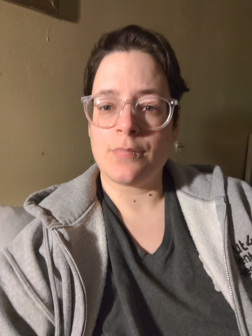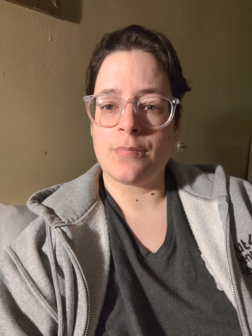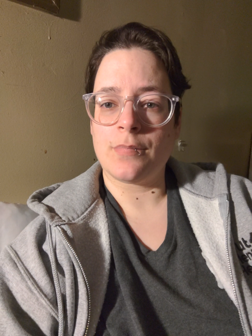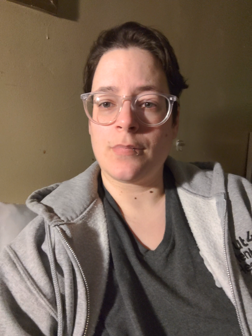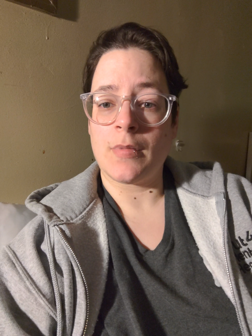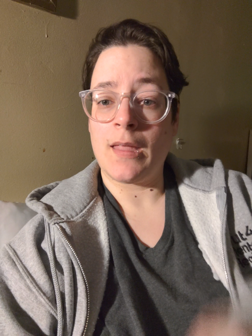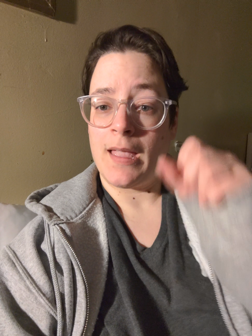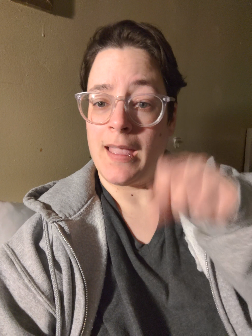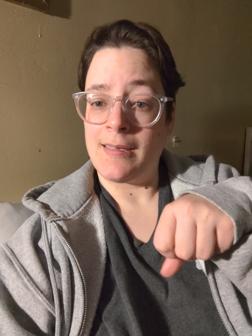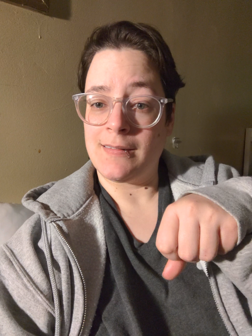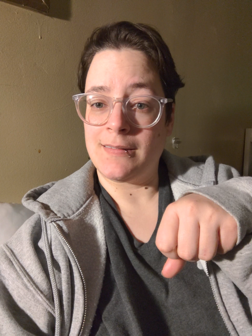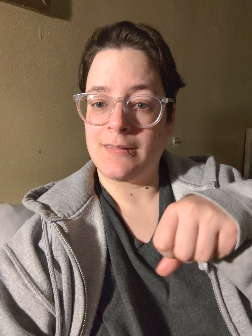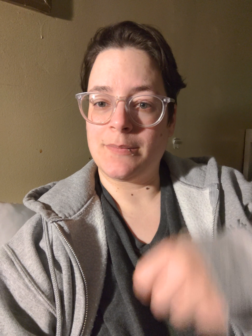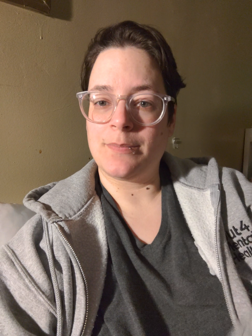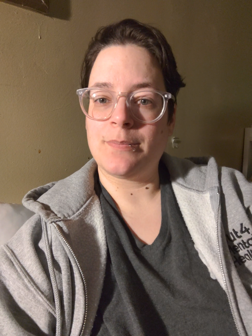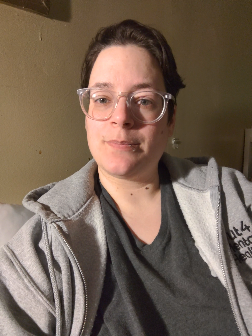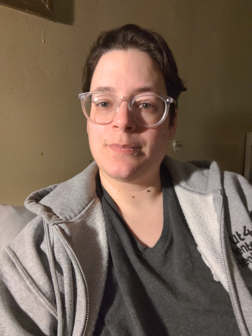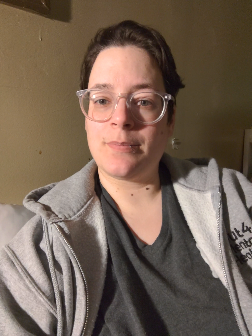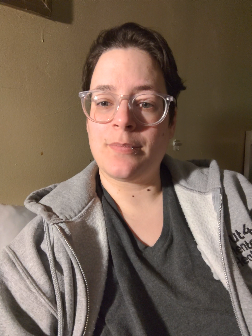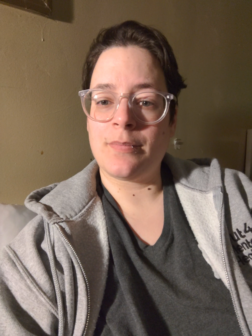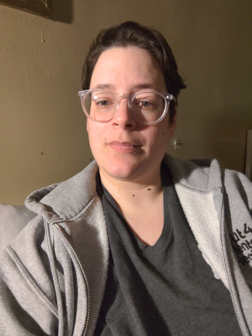can